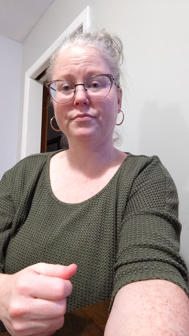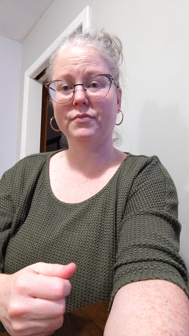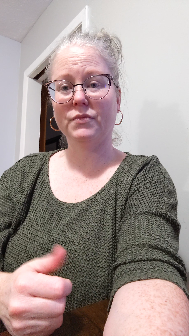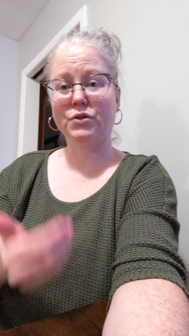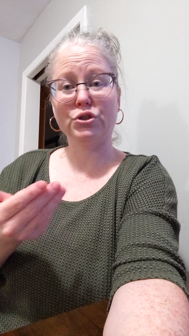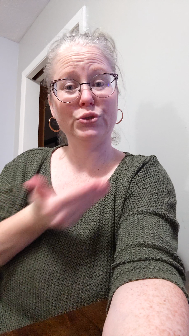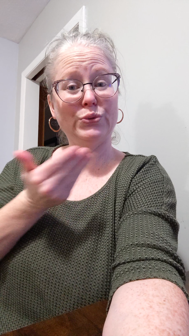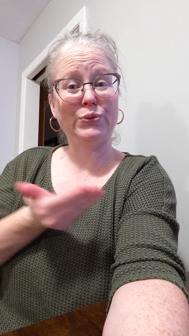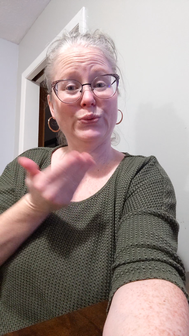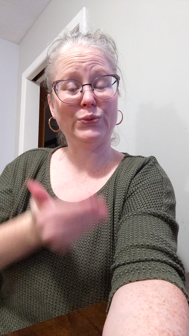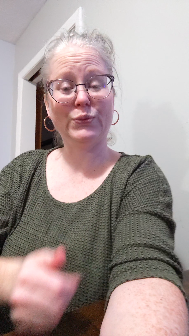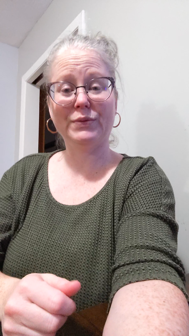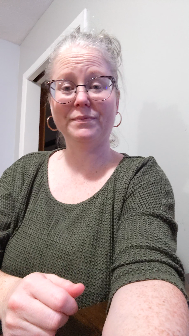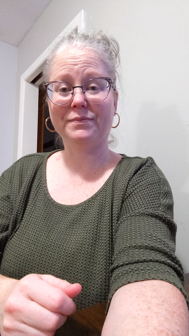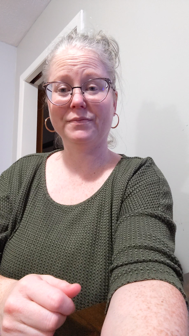new